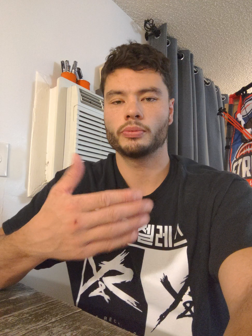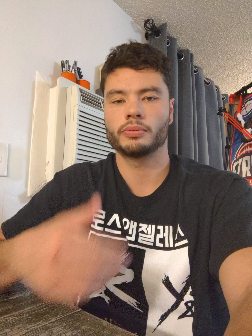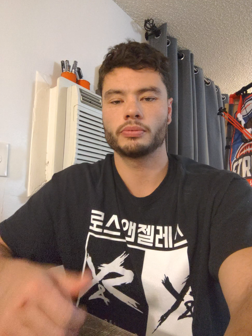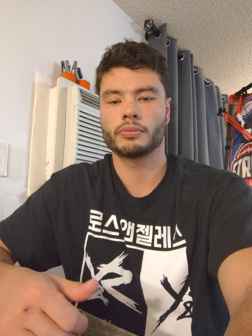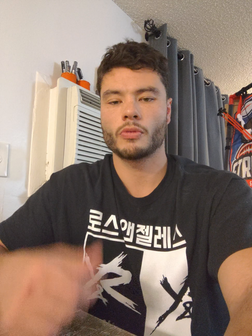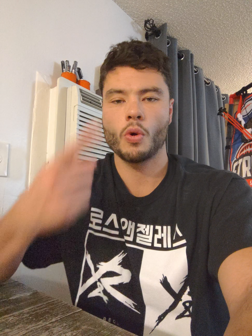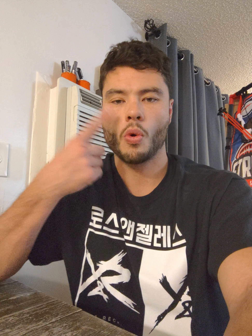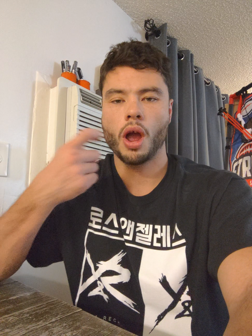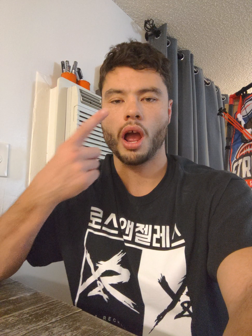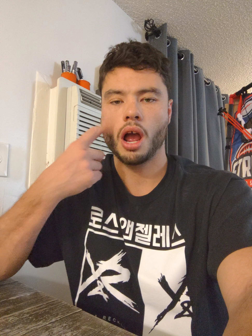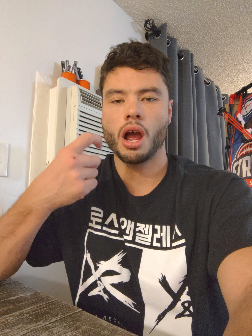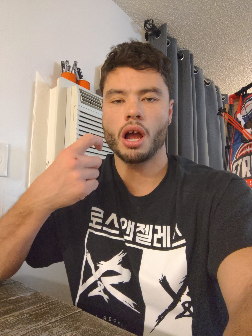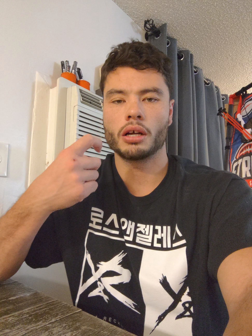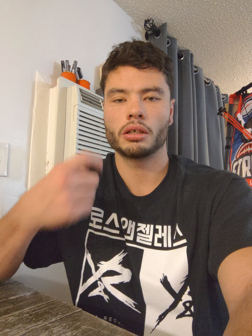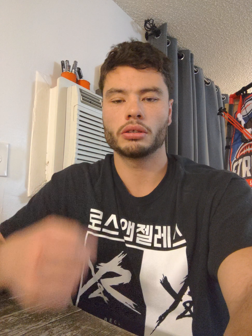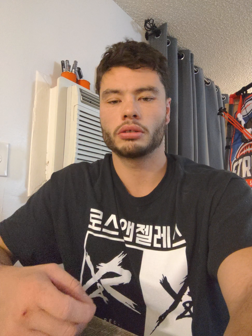cry